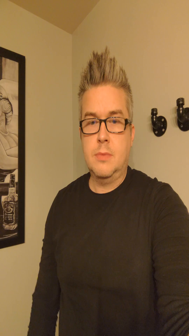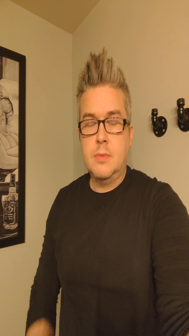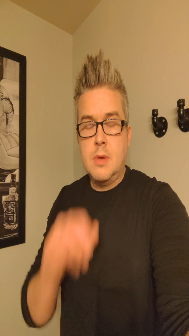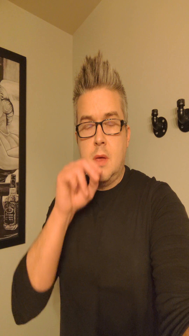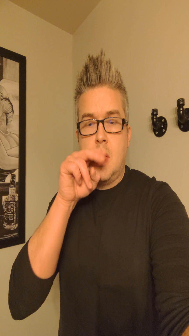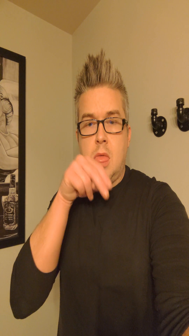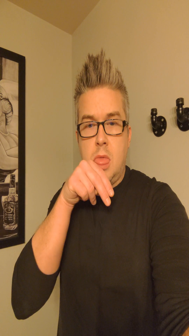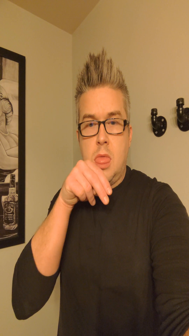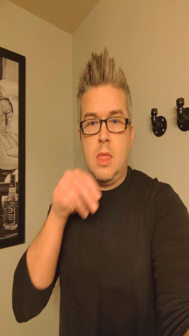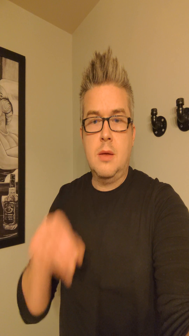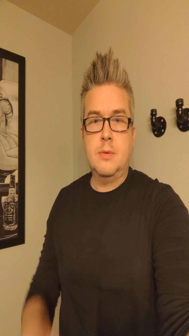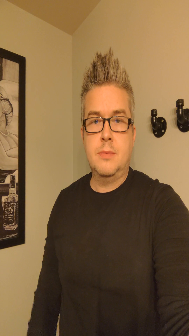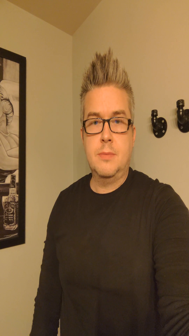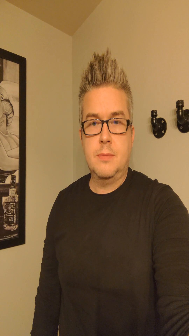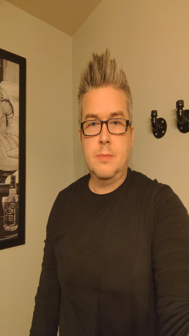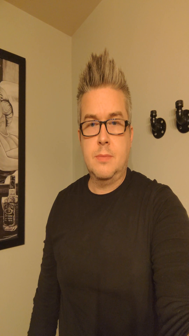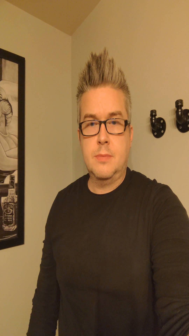tongue